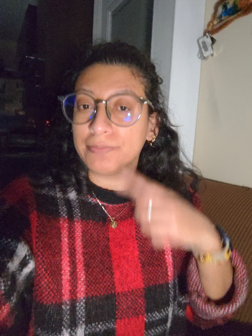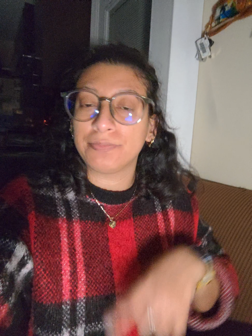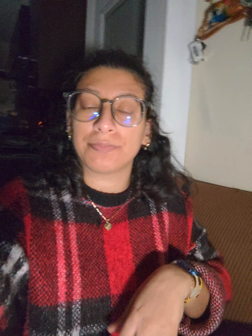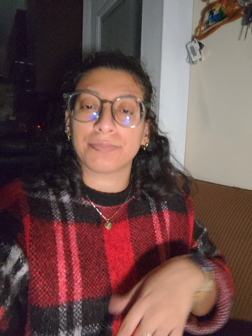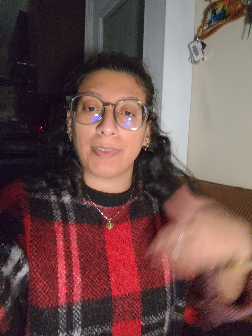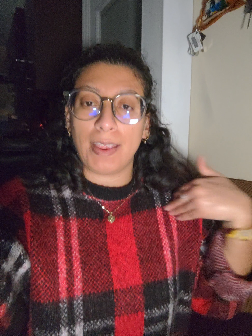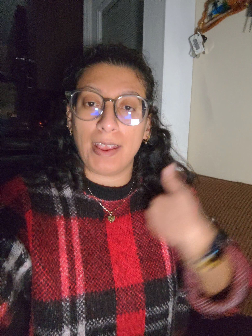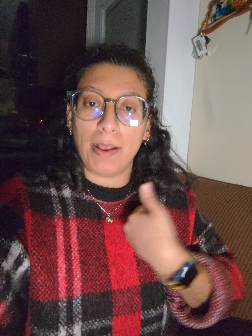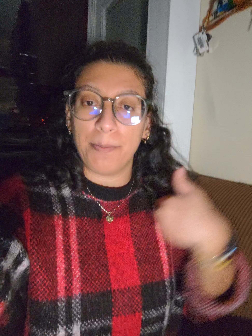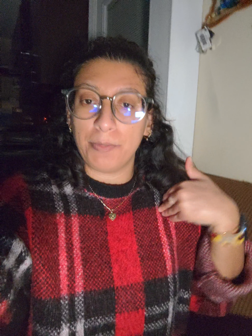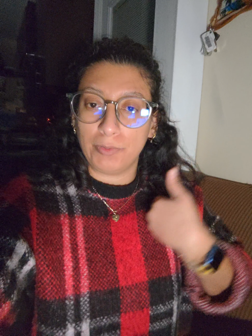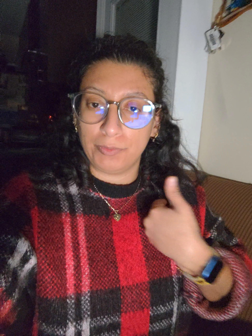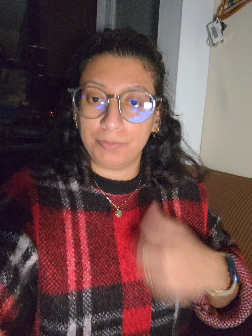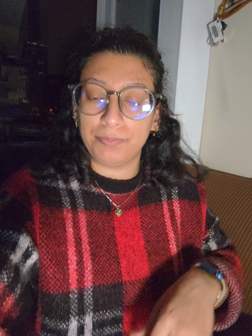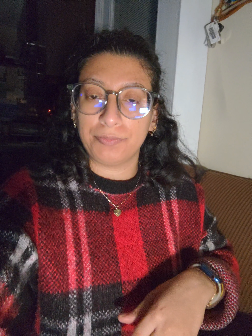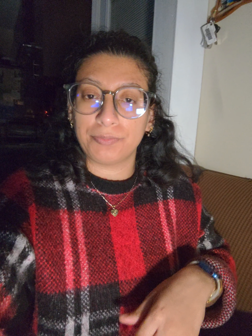animal